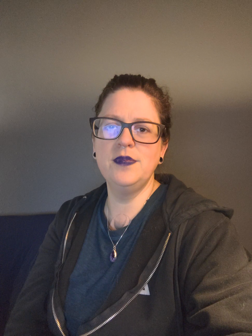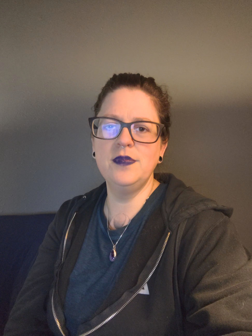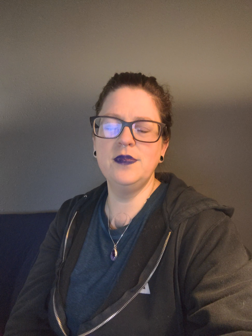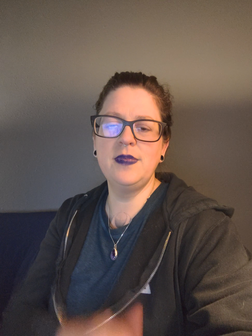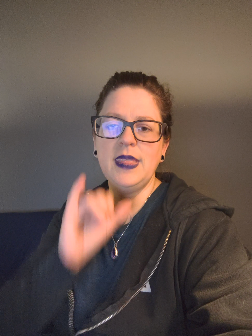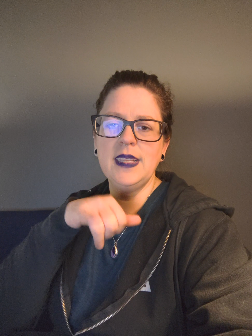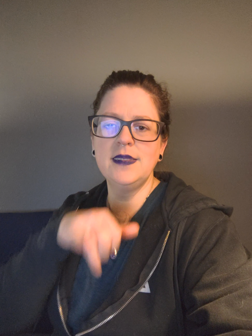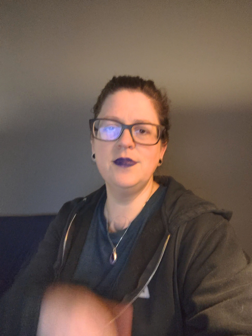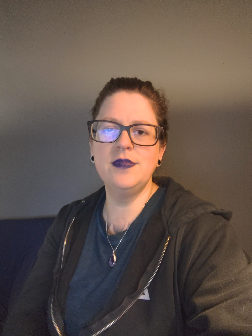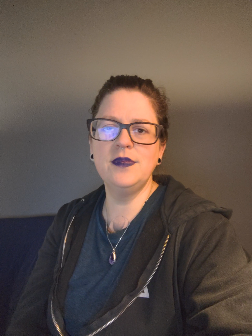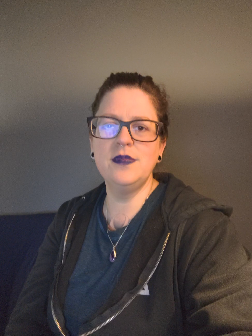that